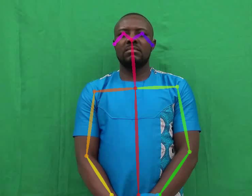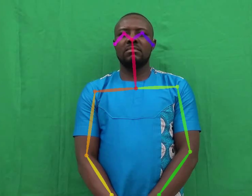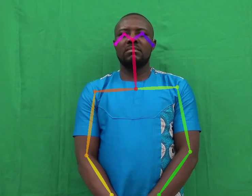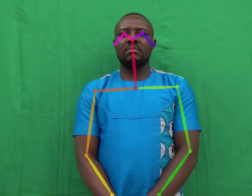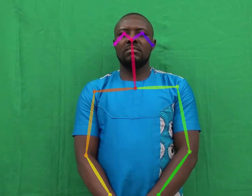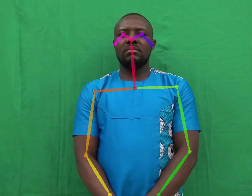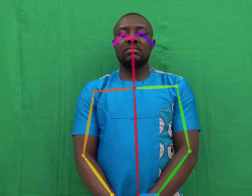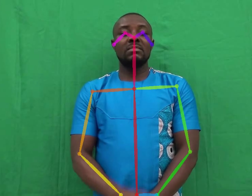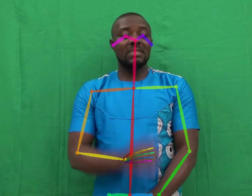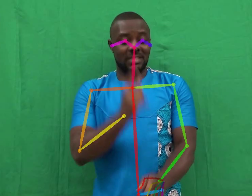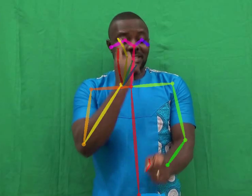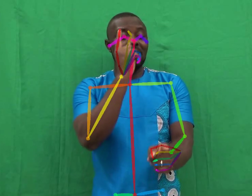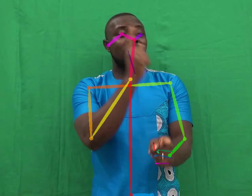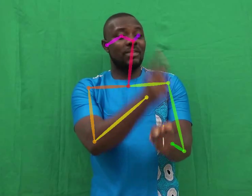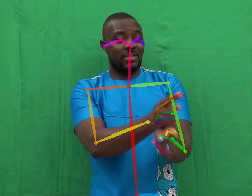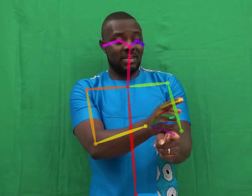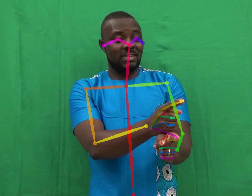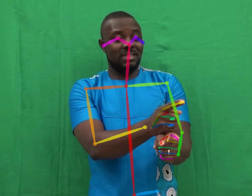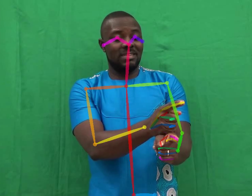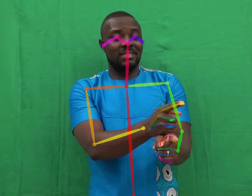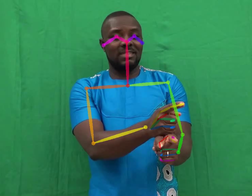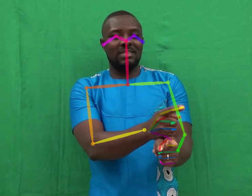right